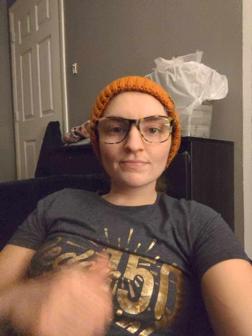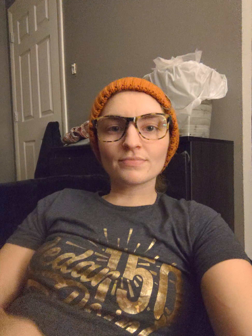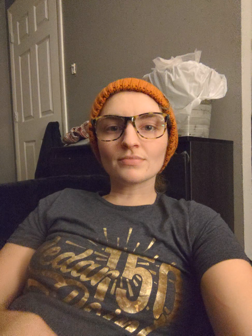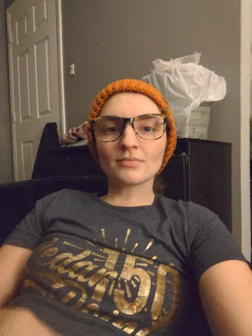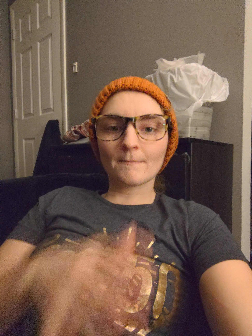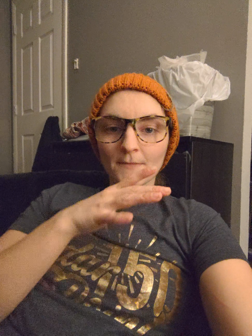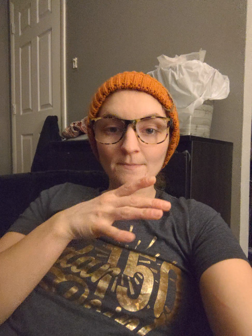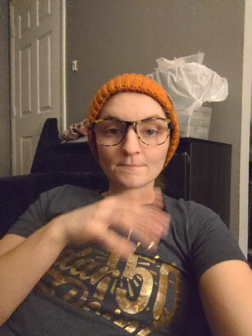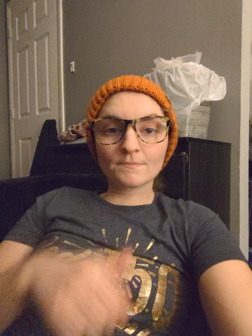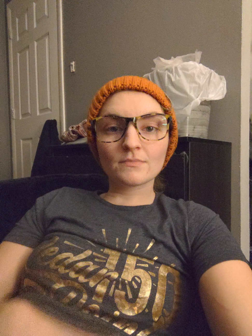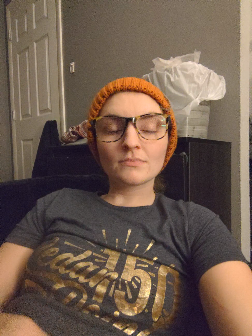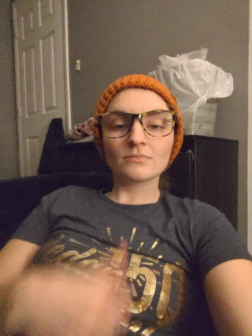mom